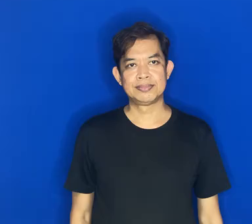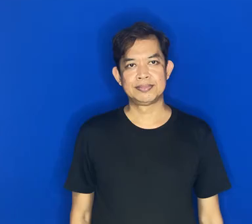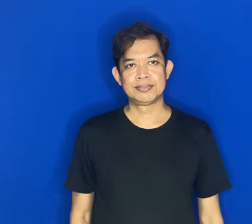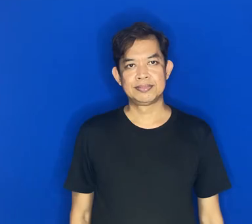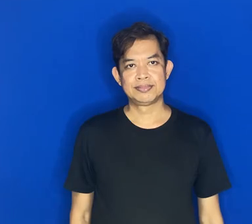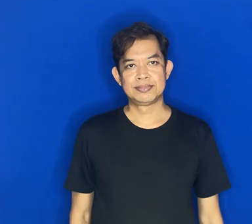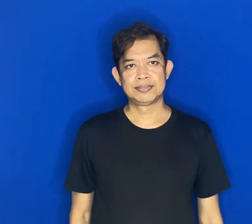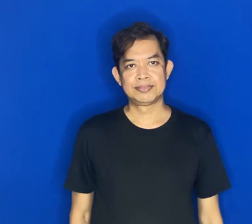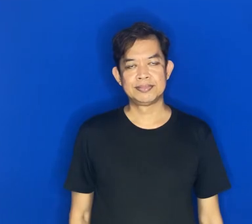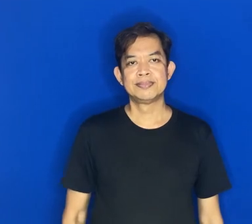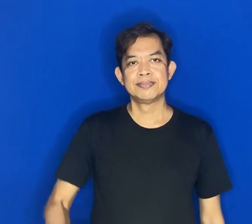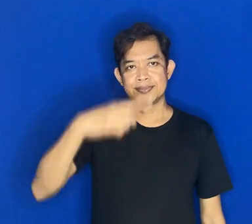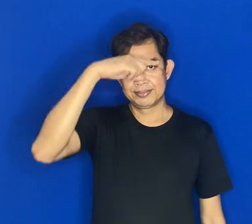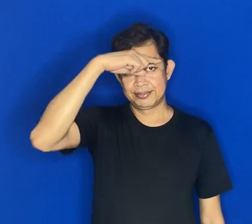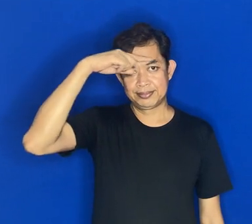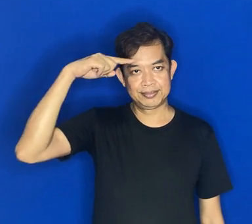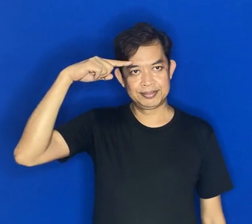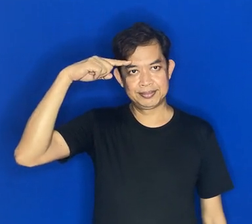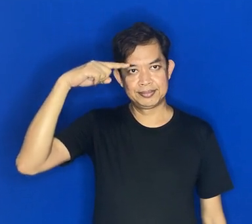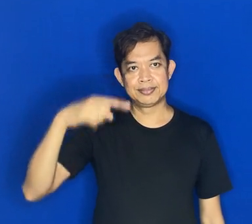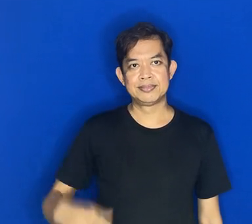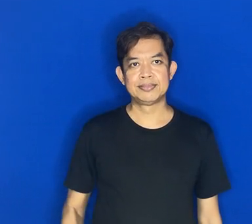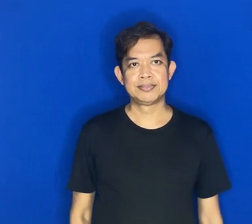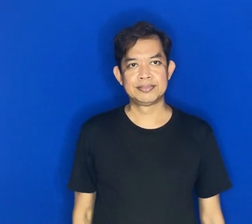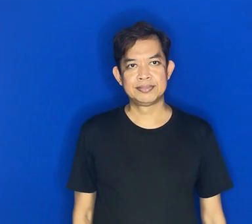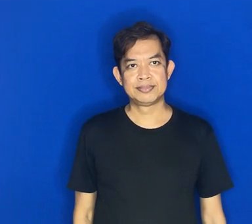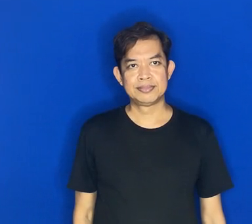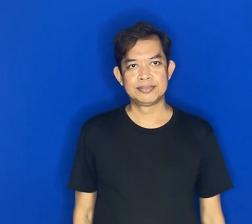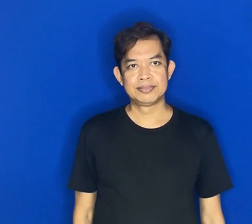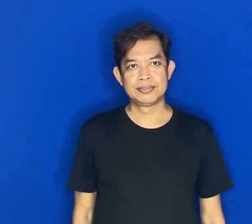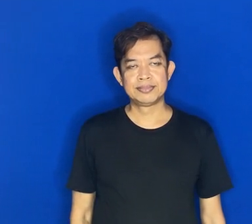black